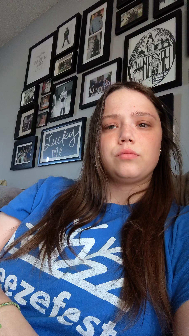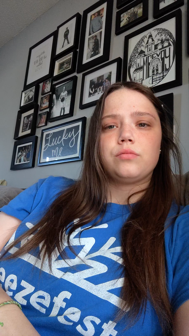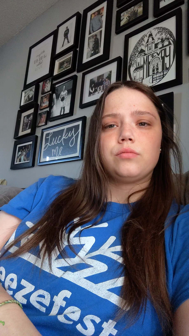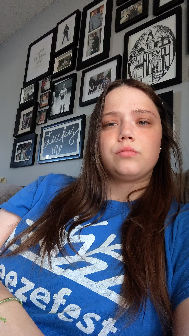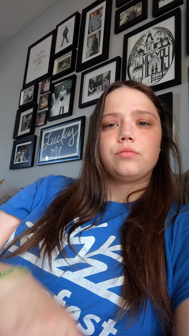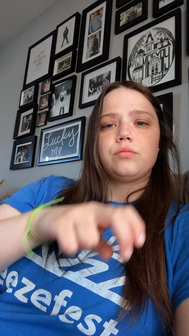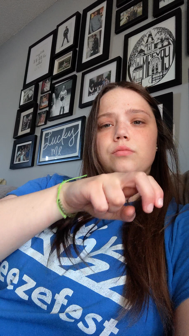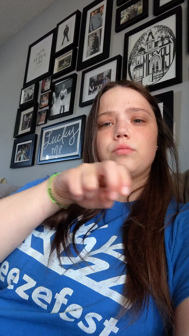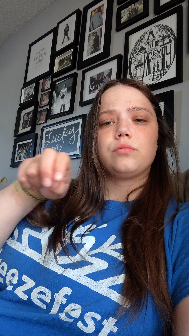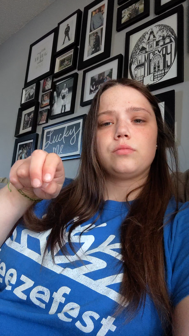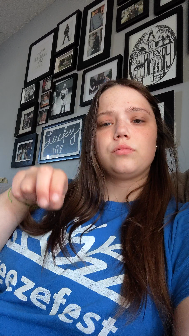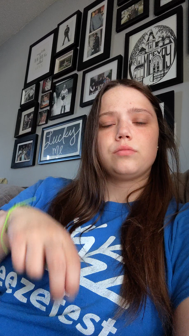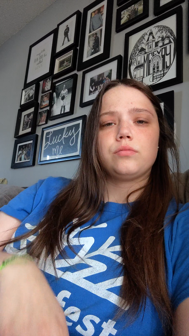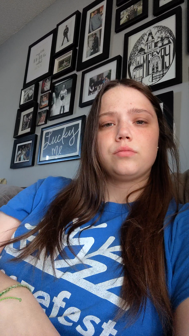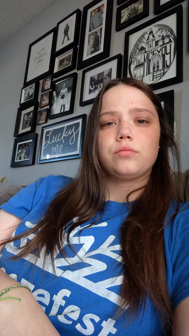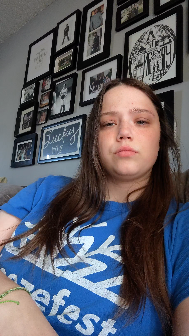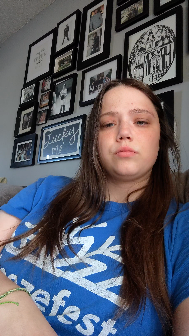porch